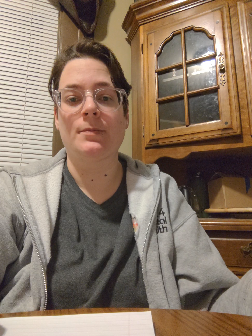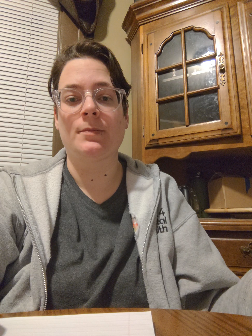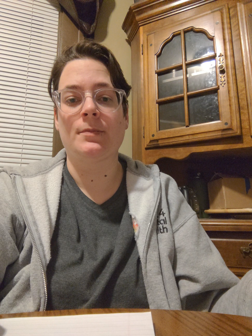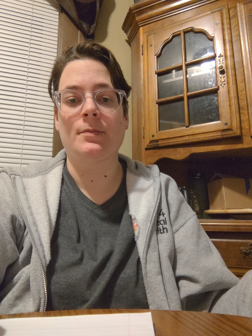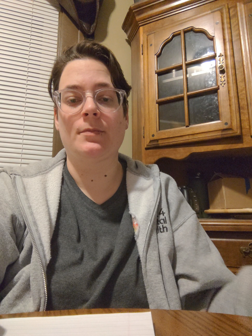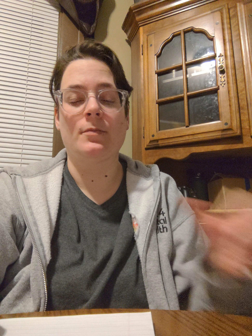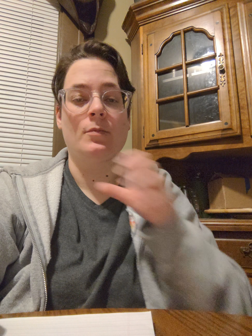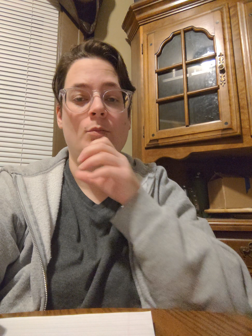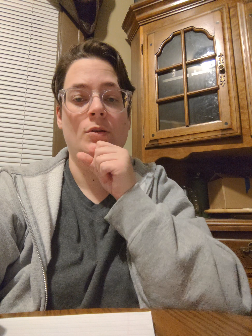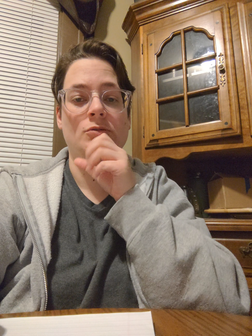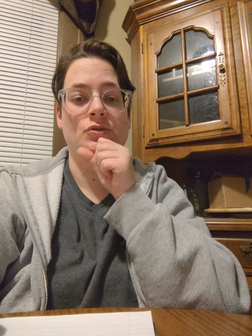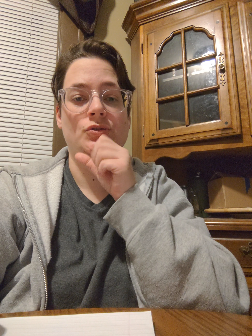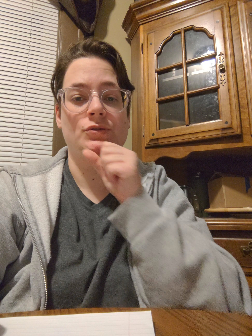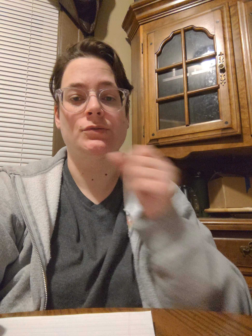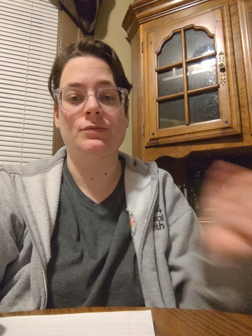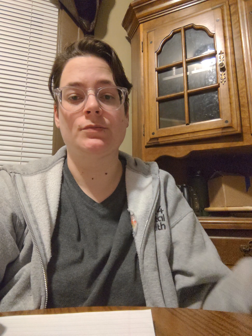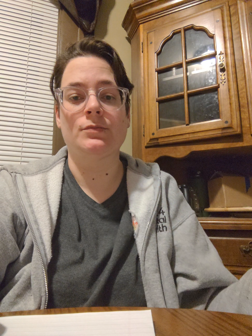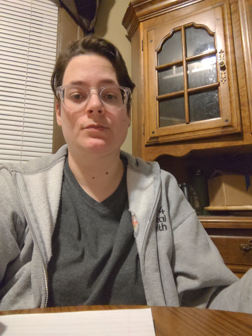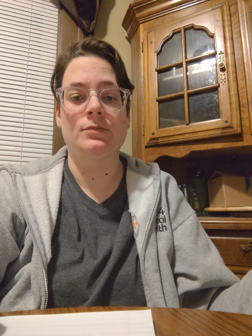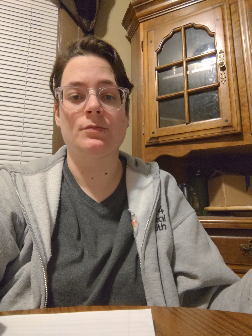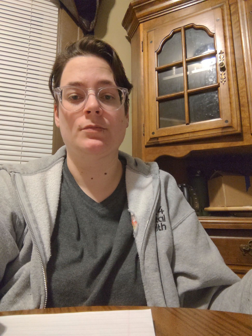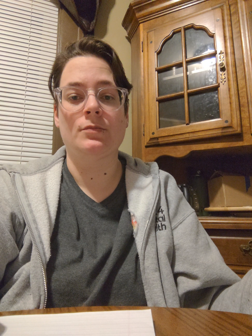orange